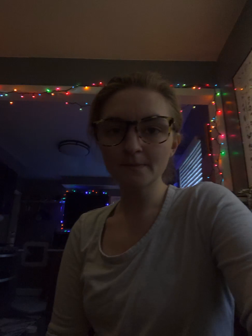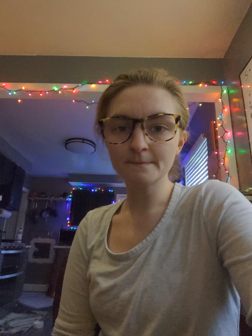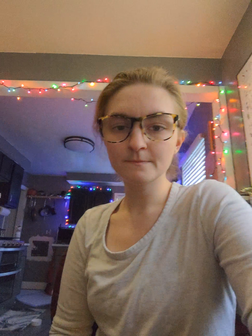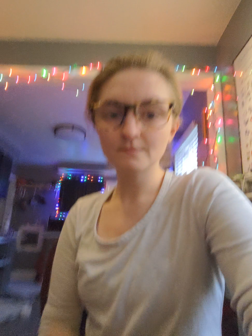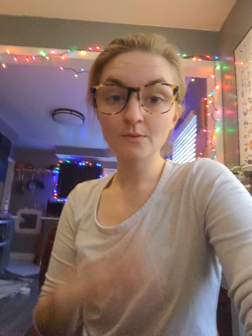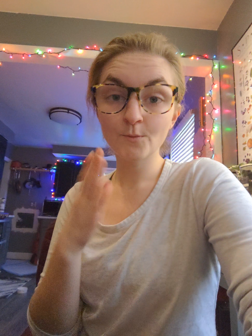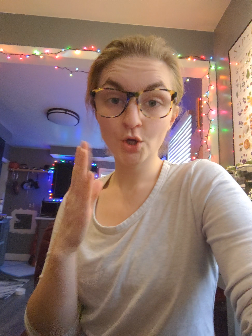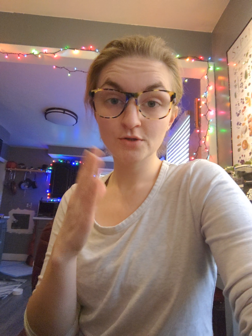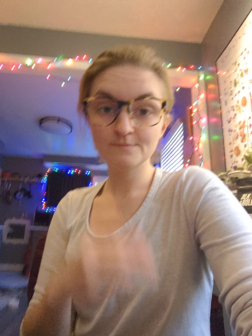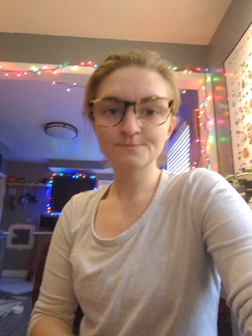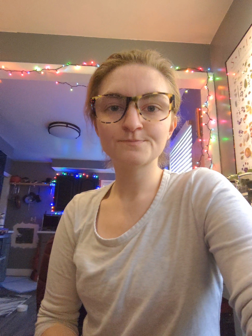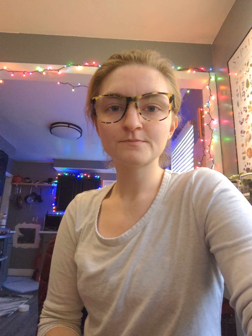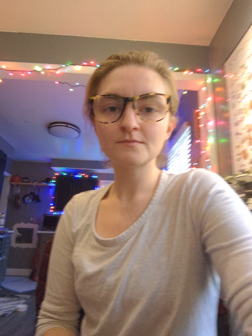blue